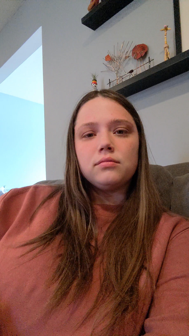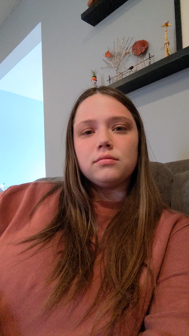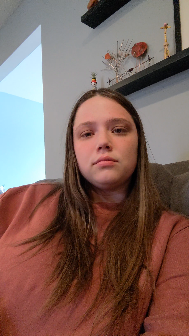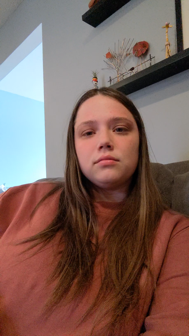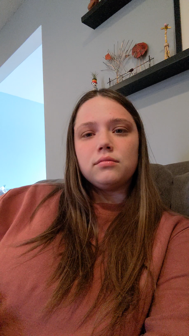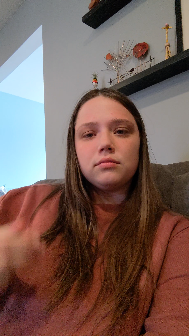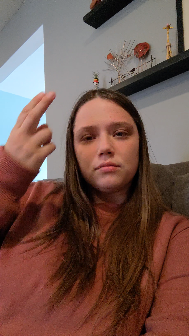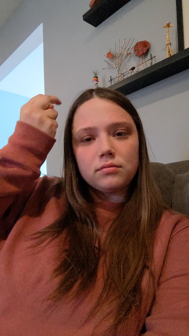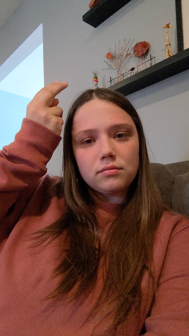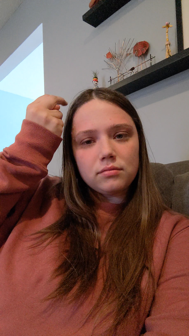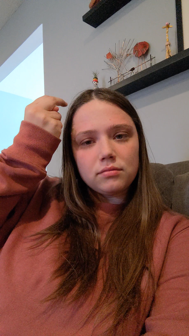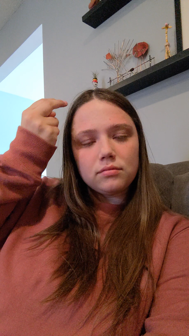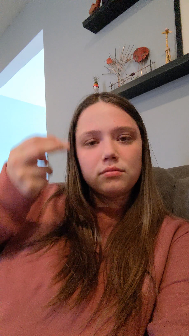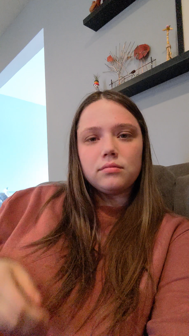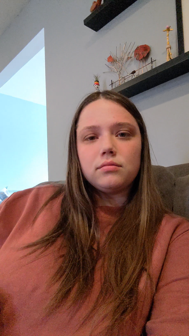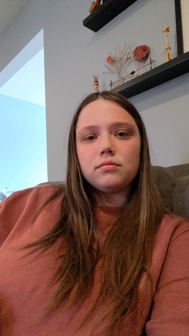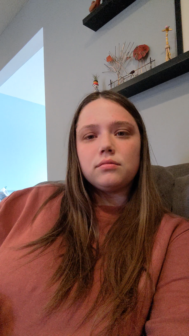rabbit